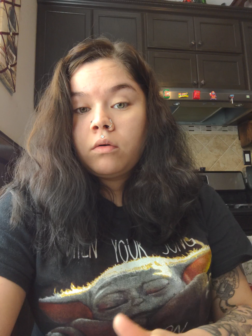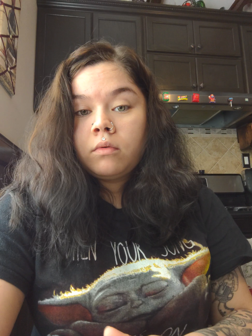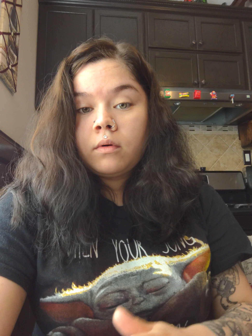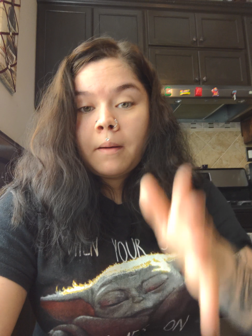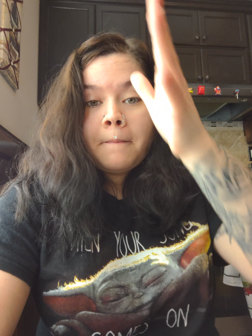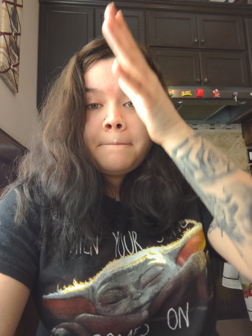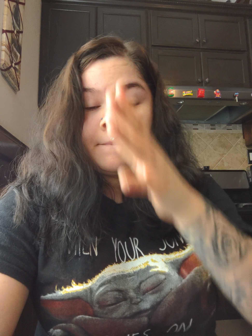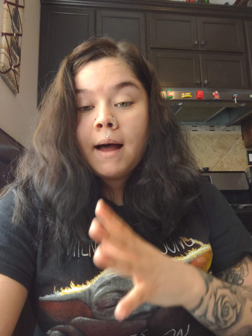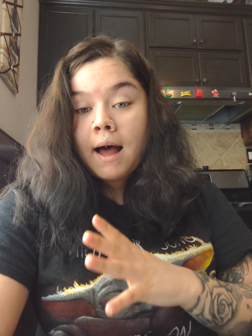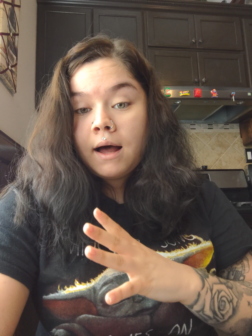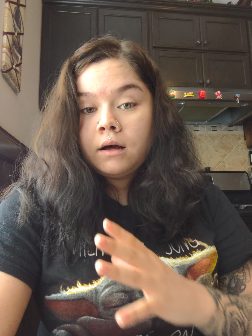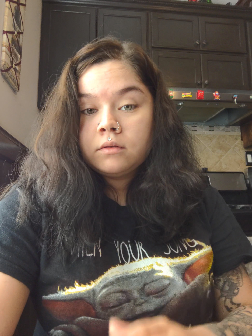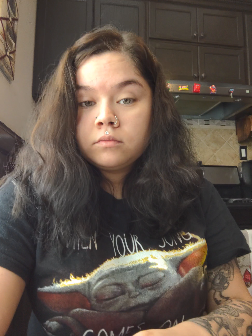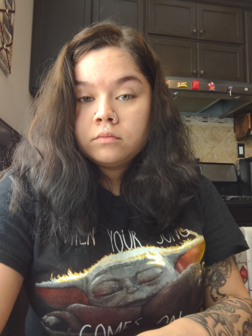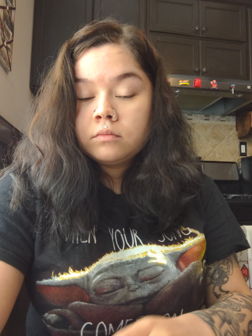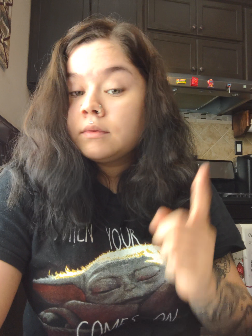man